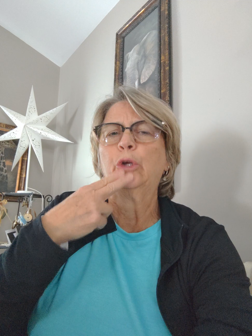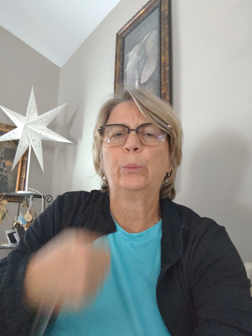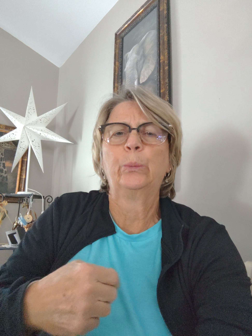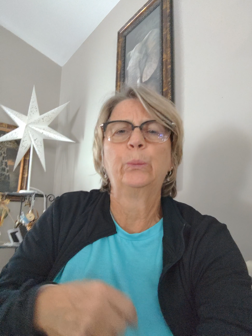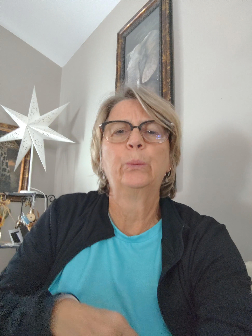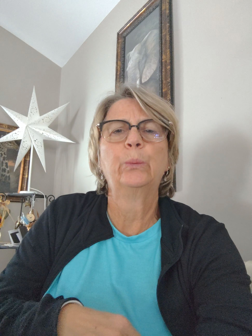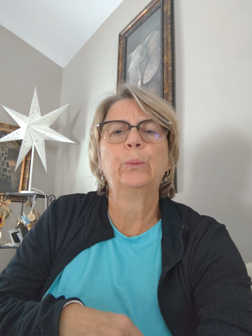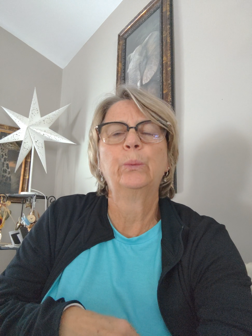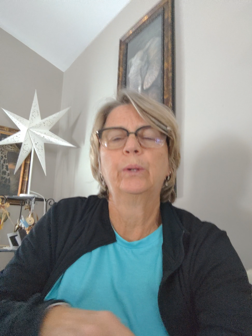cute